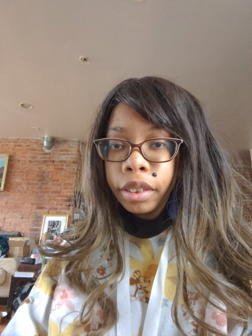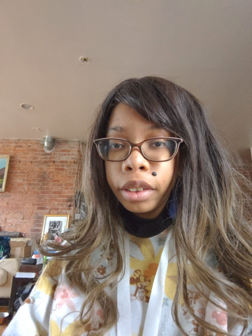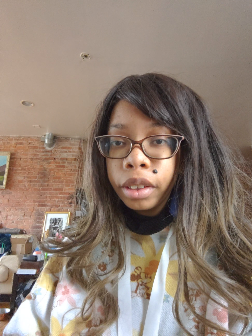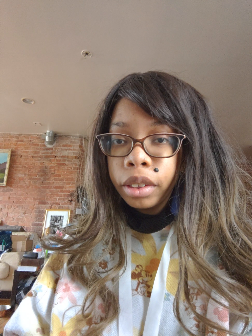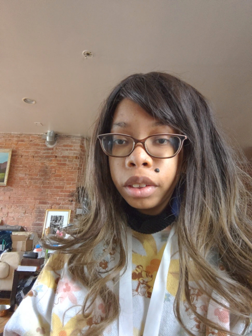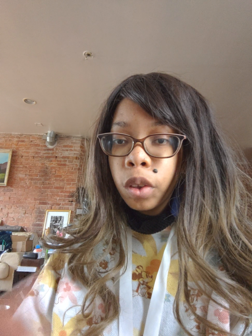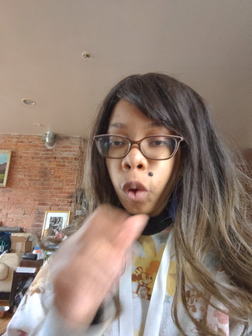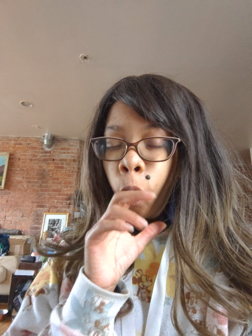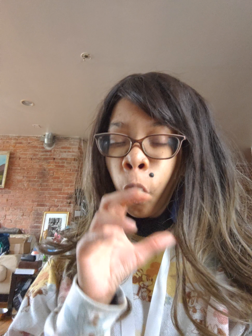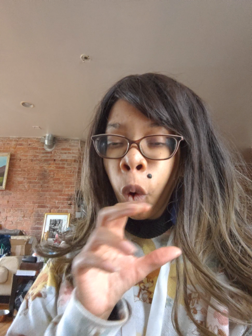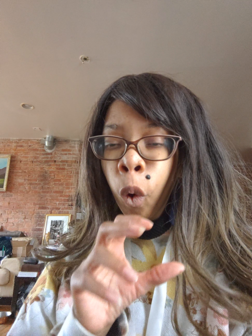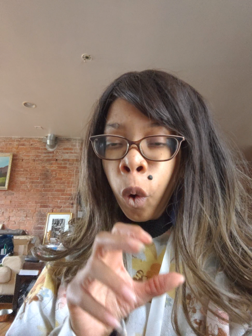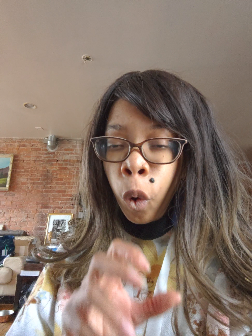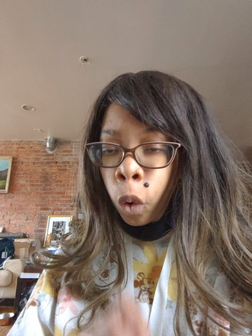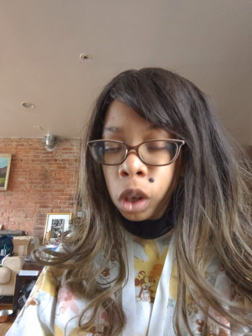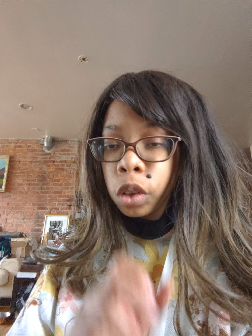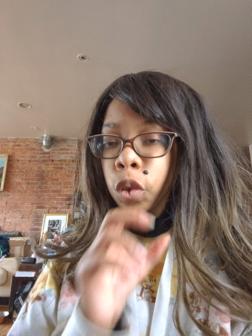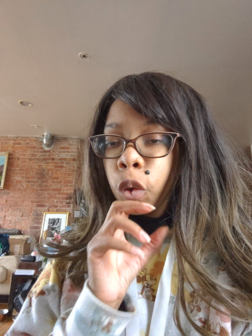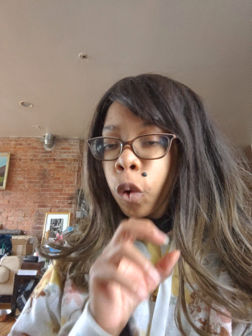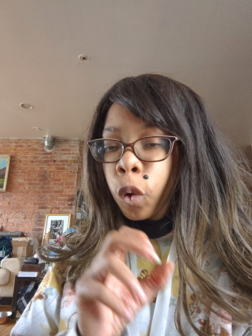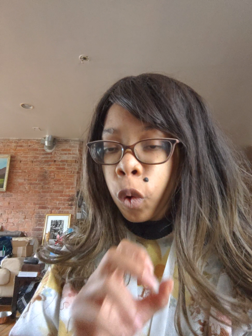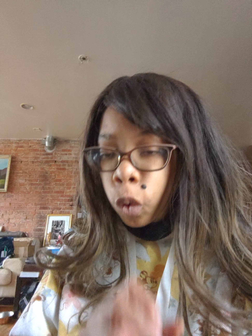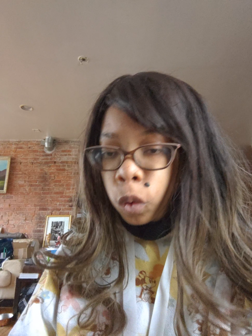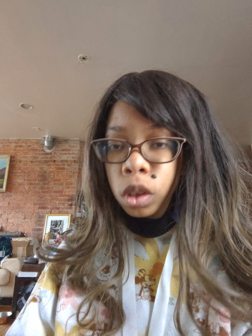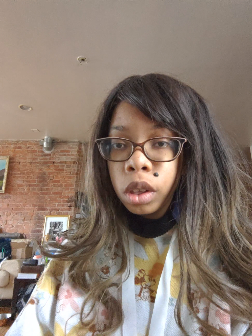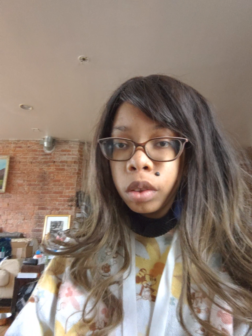old